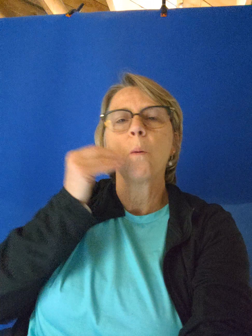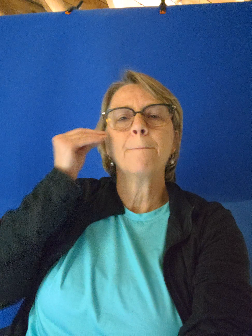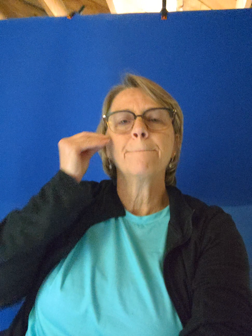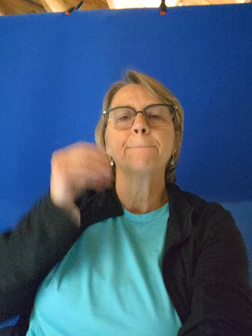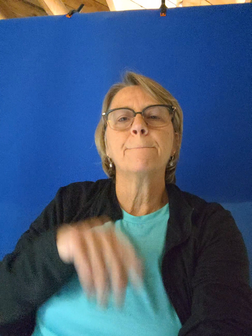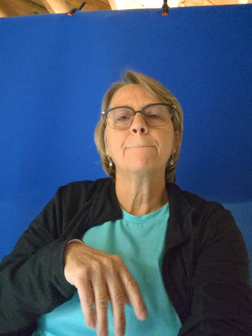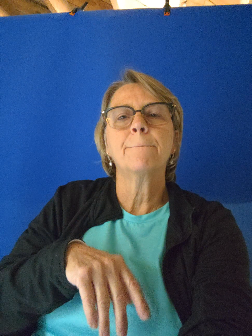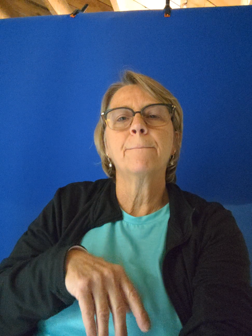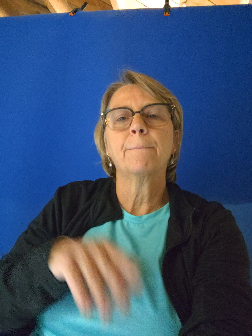home